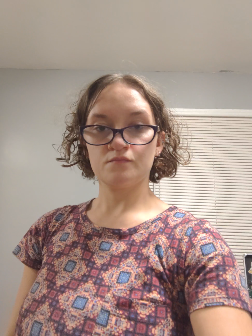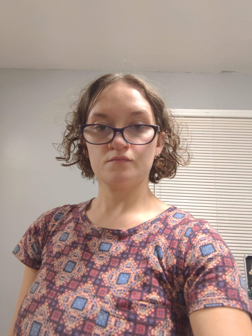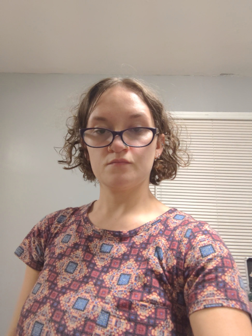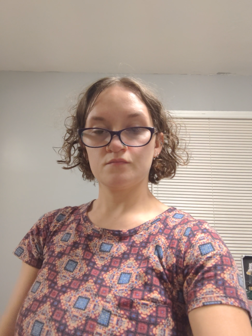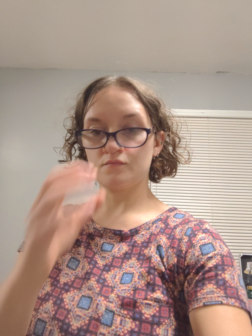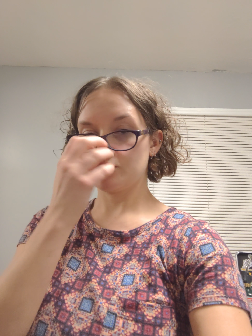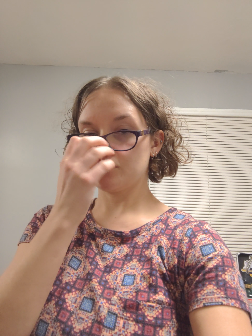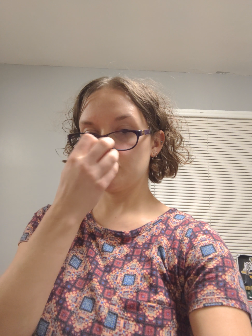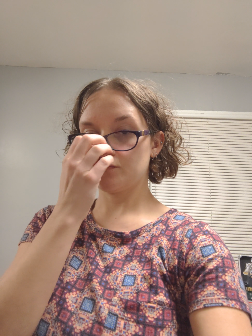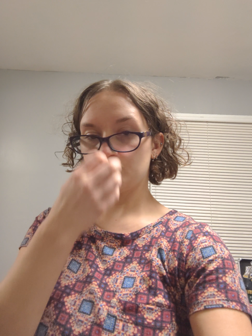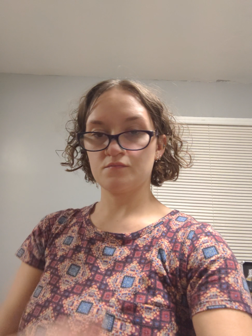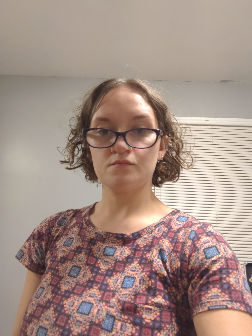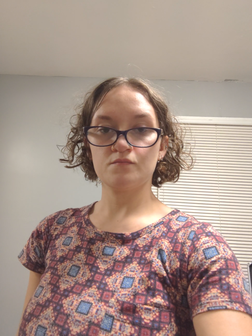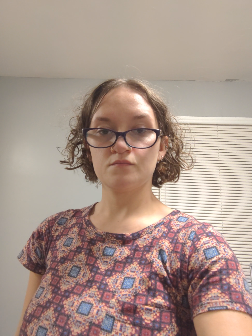clown